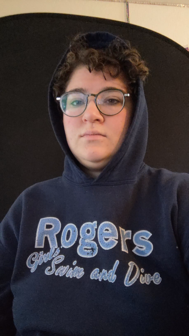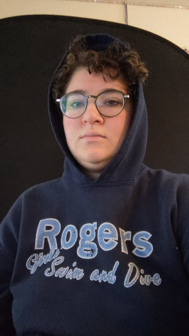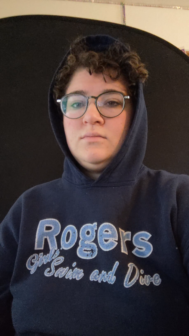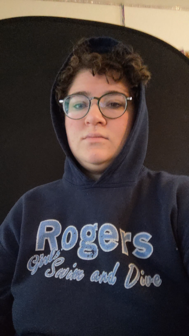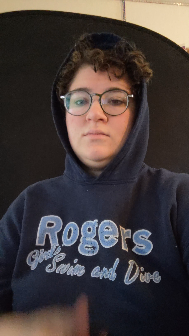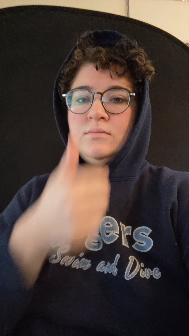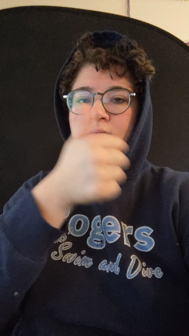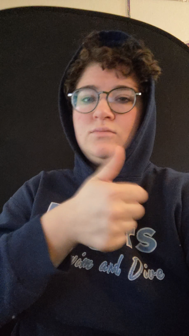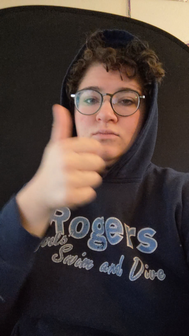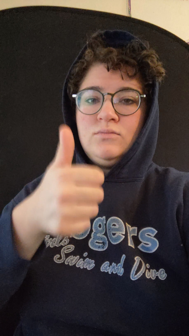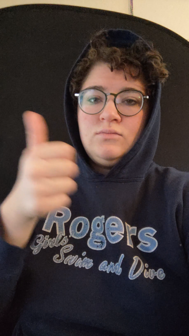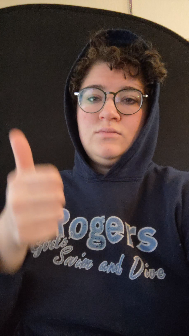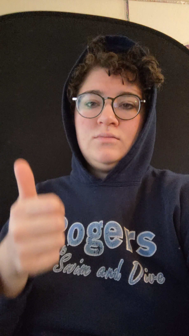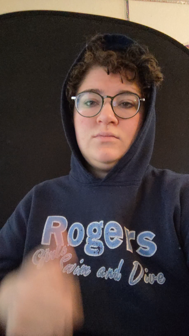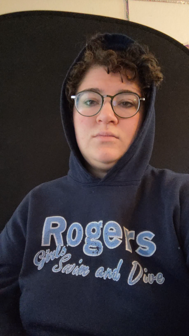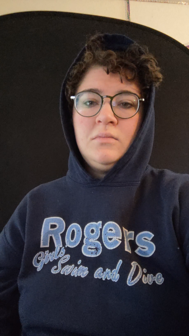each